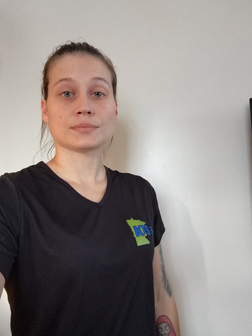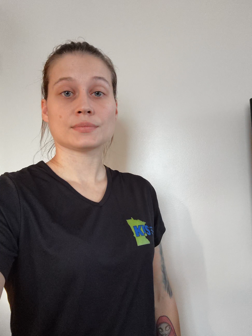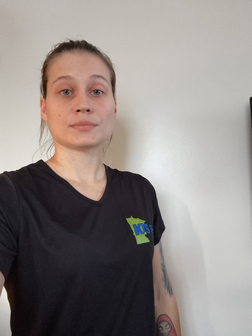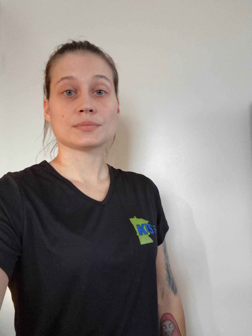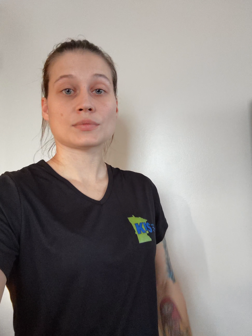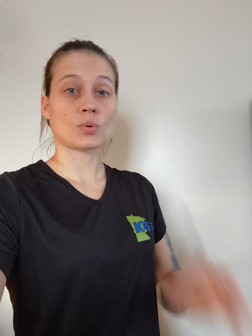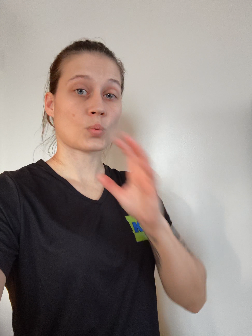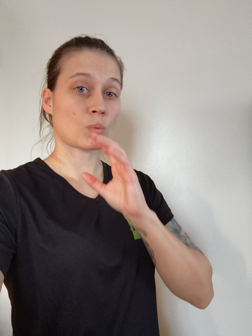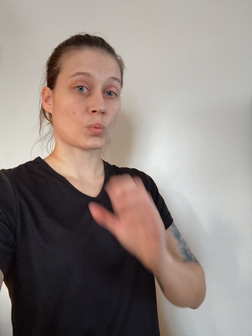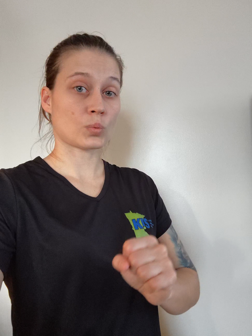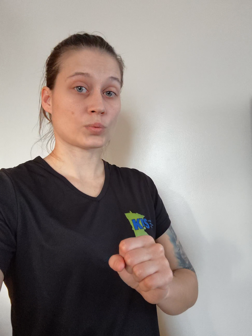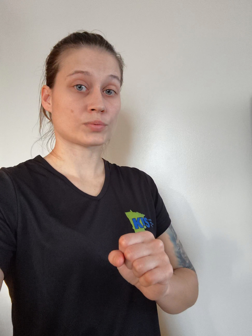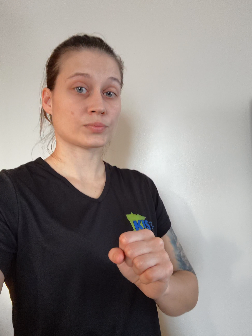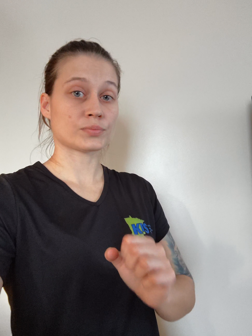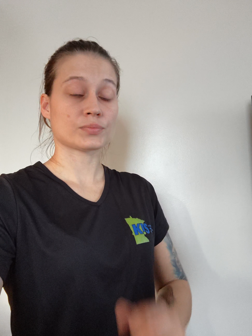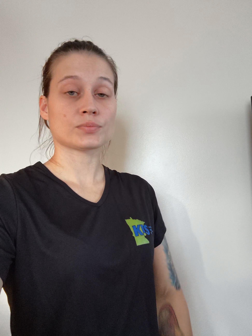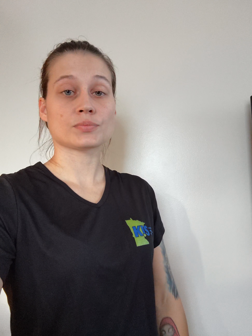old